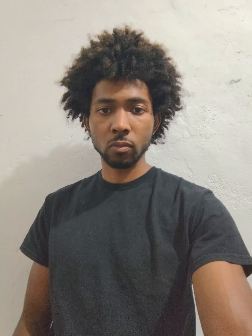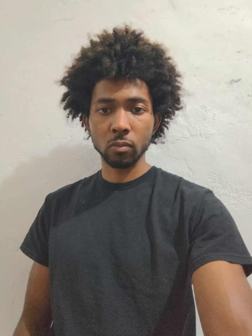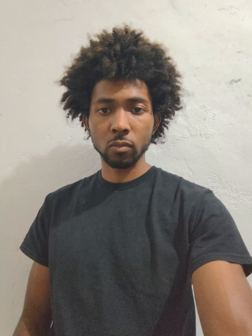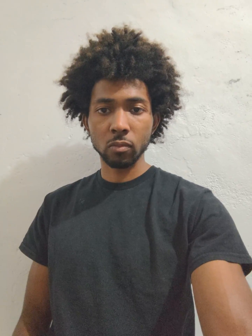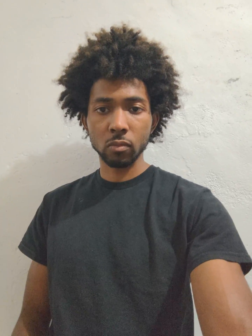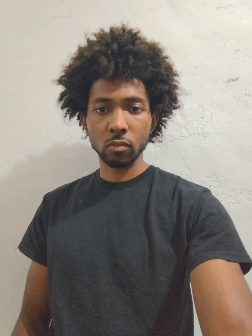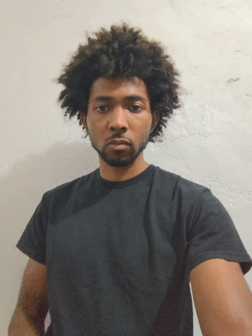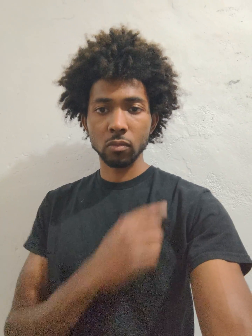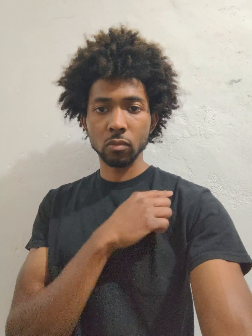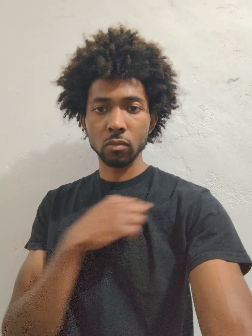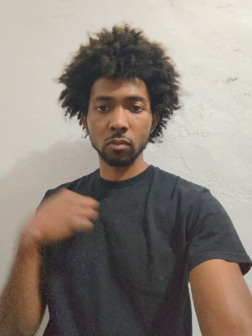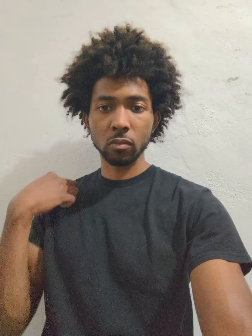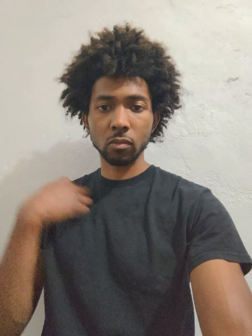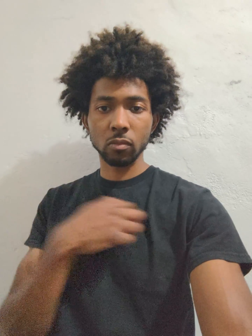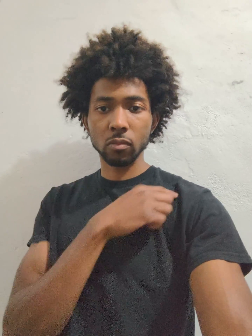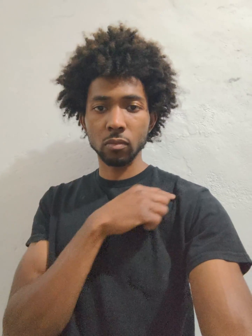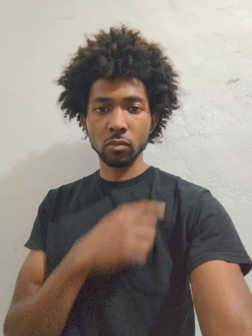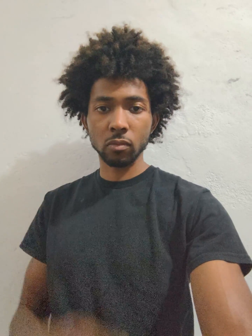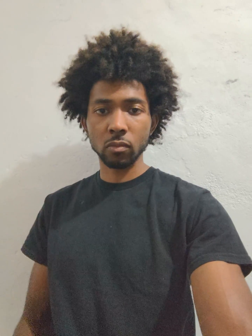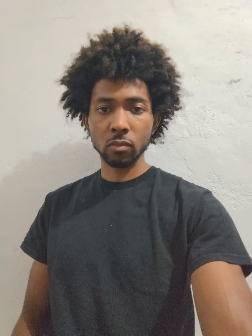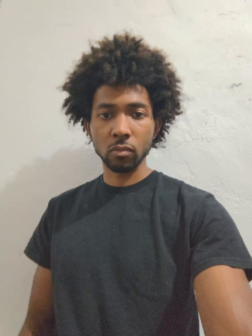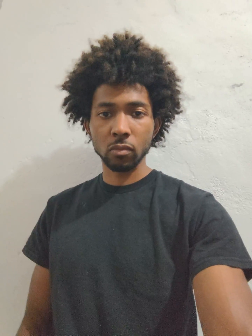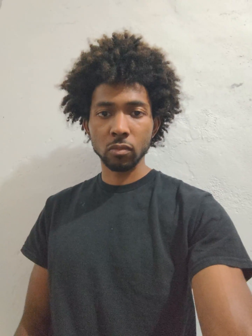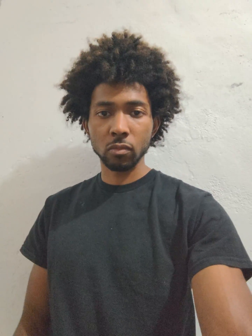bib